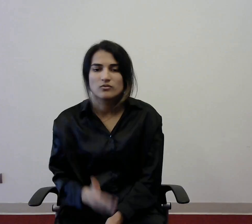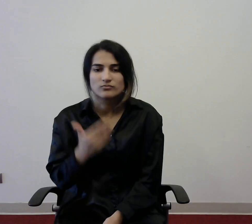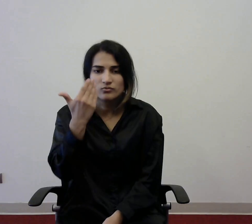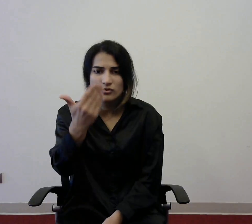siz